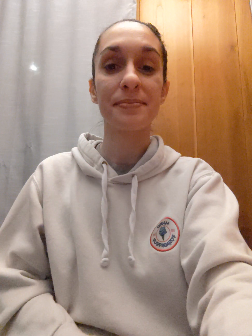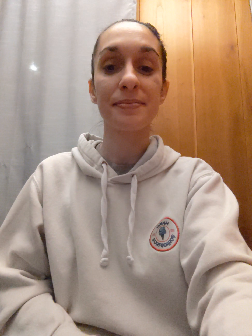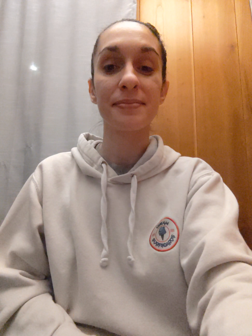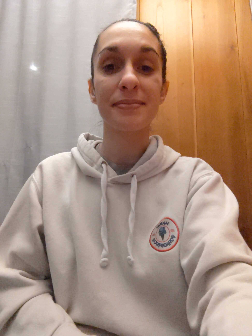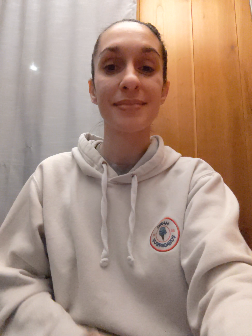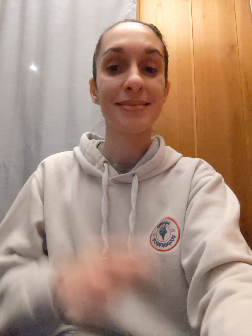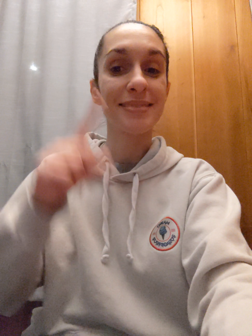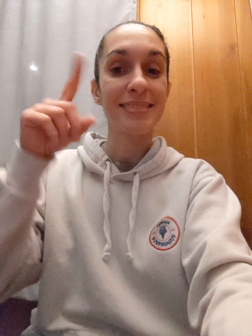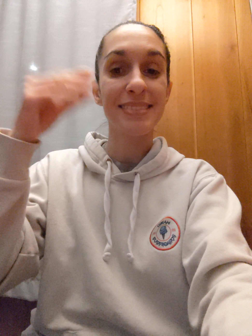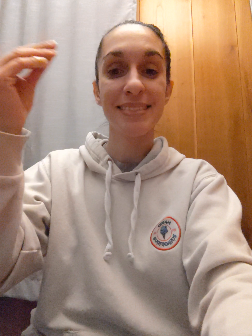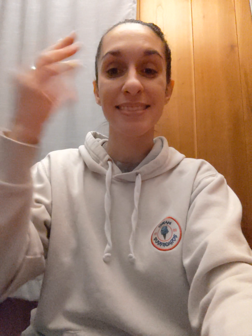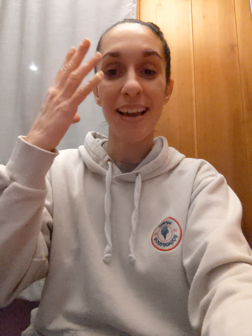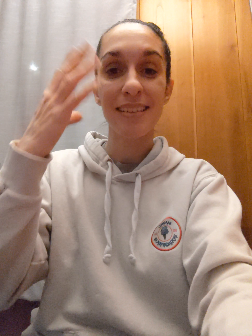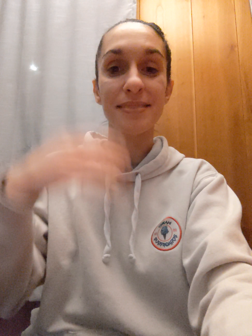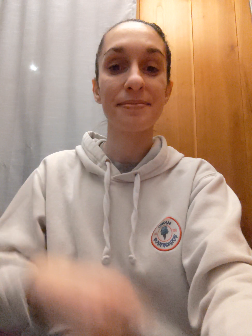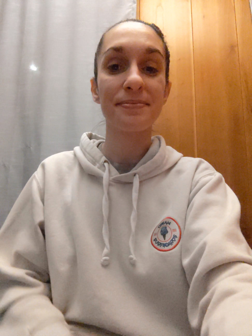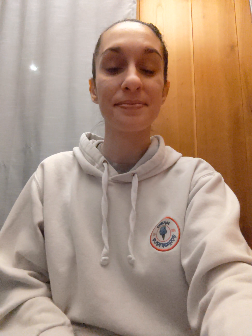sun